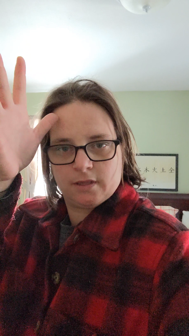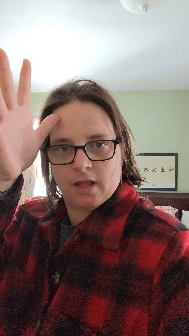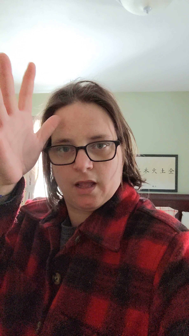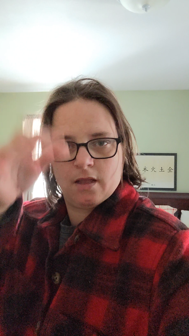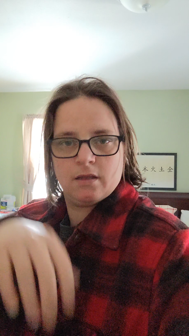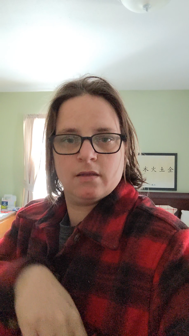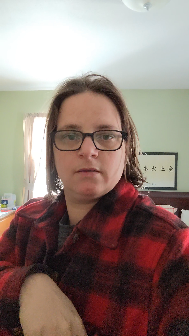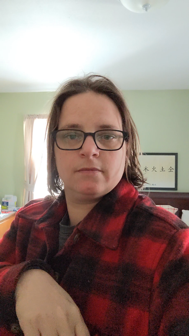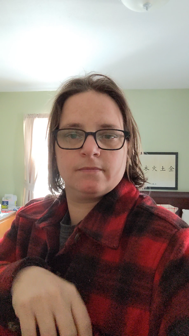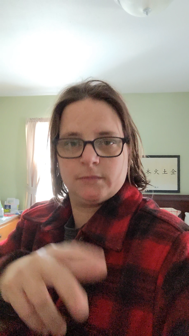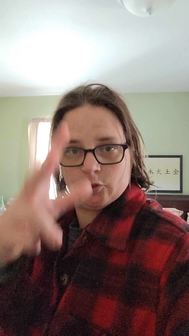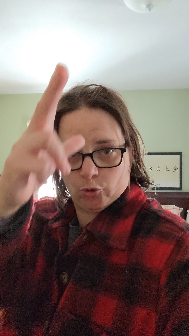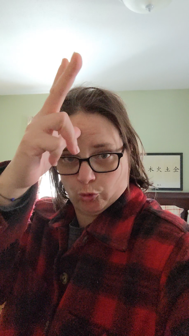rooster